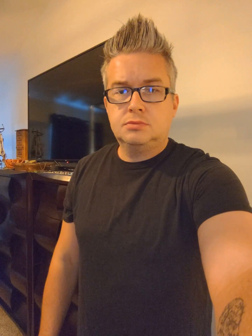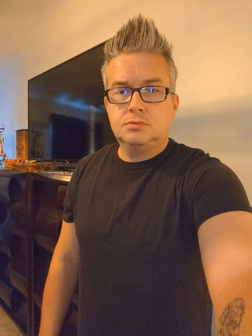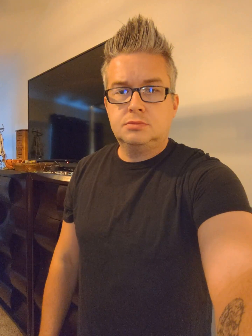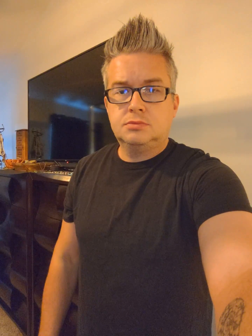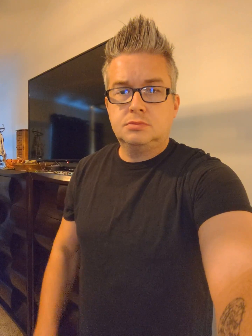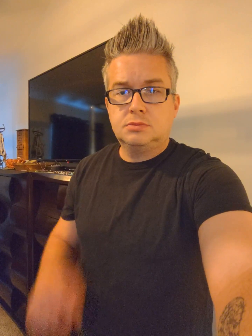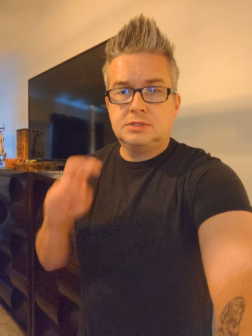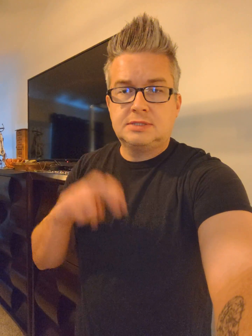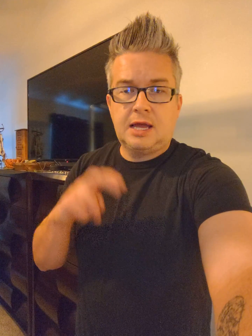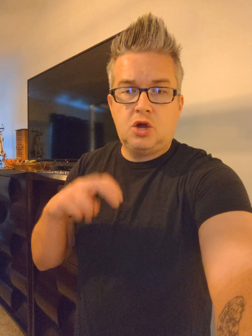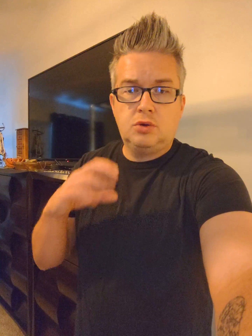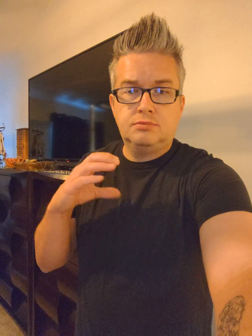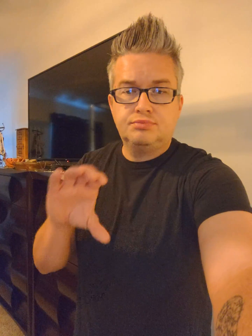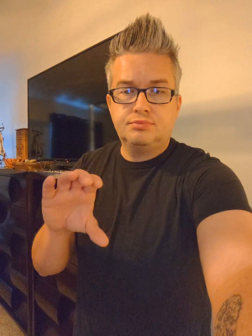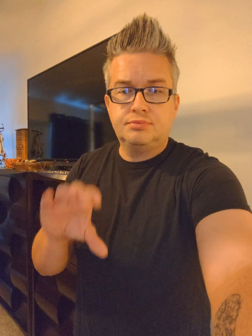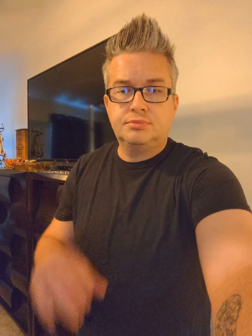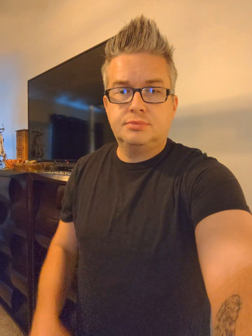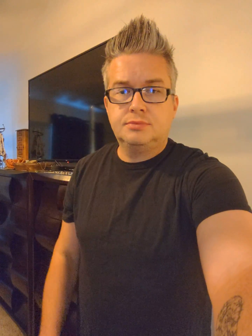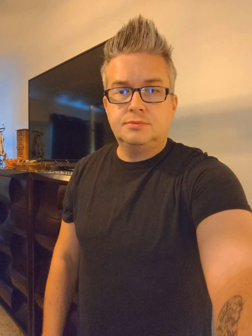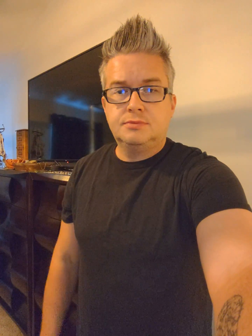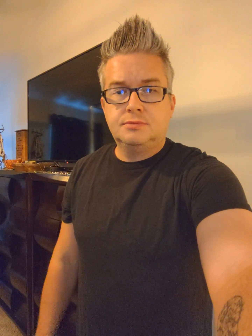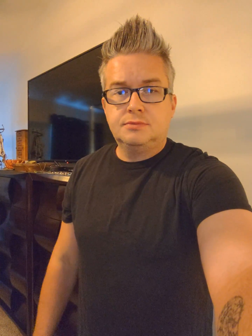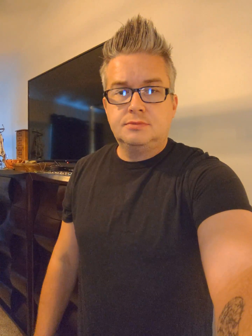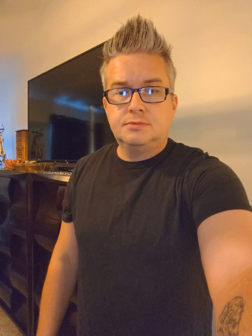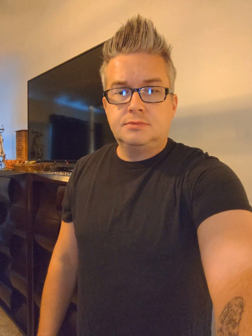potato chip